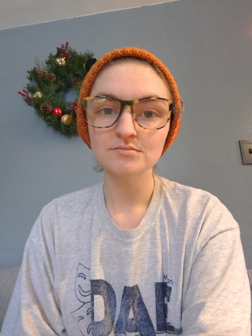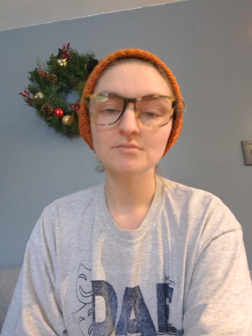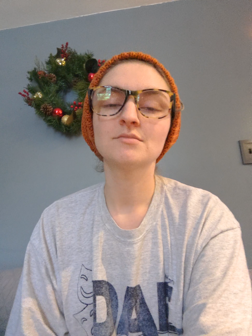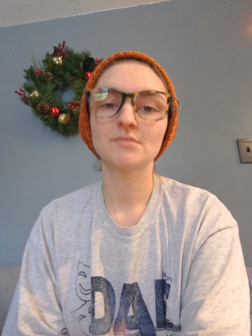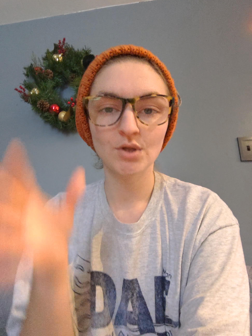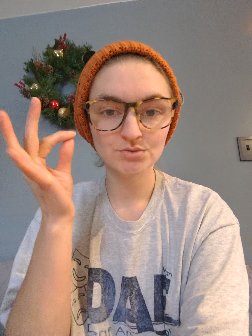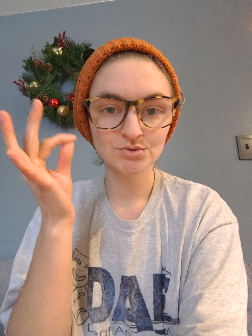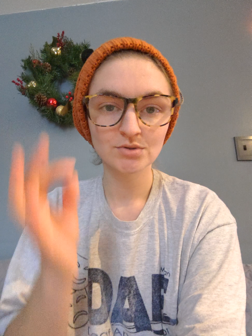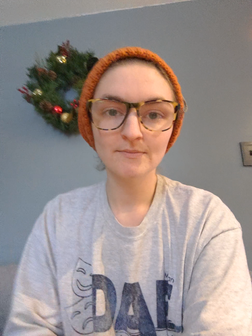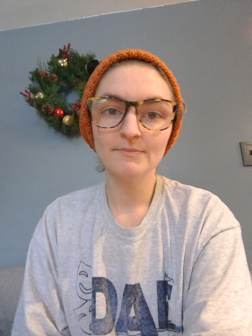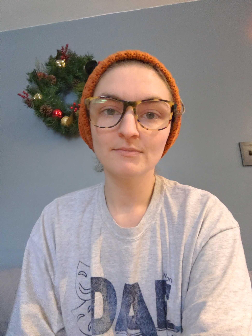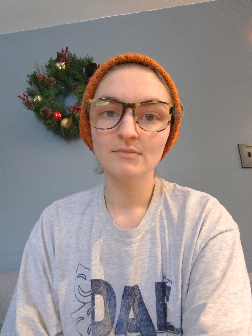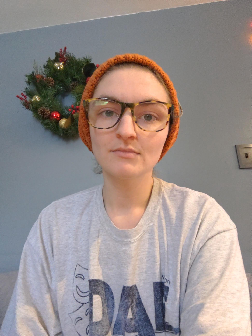hair